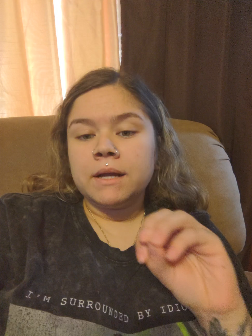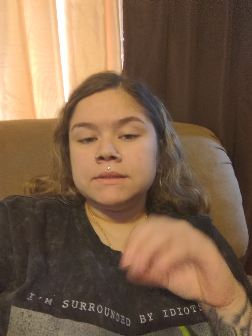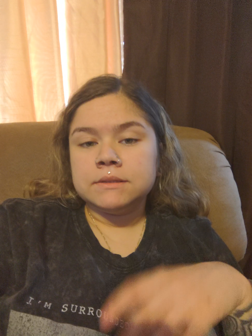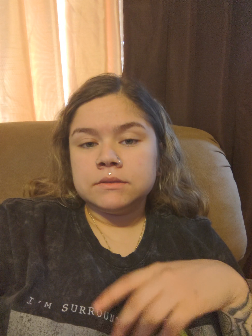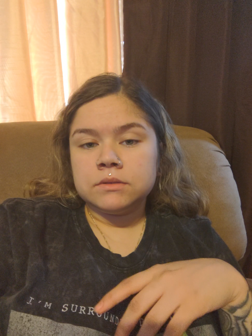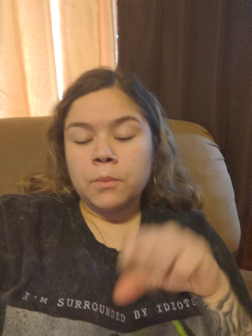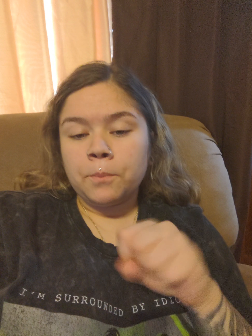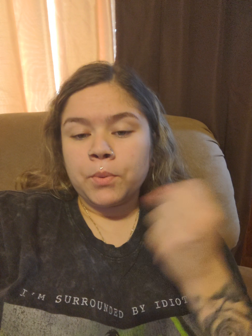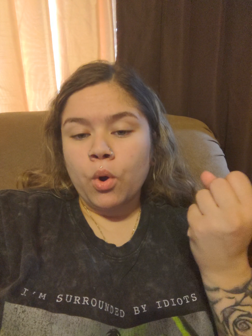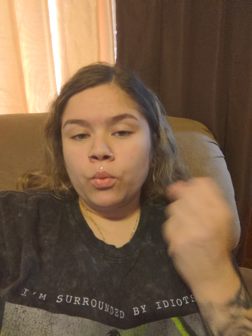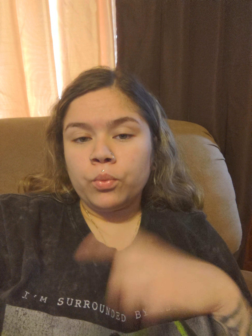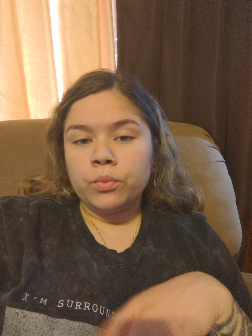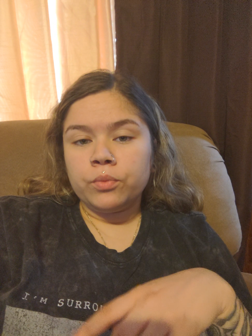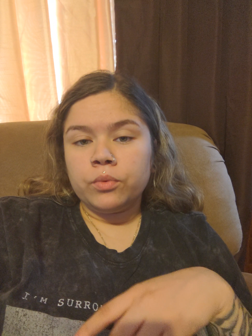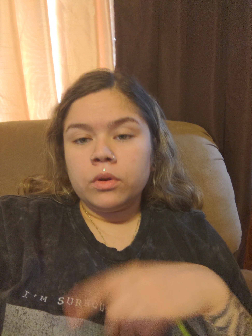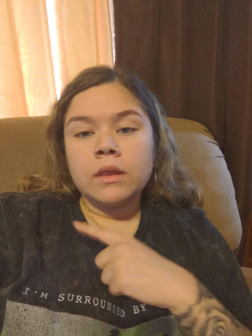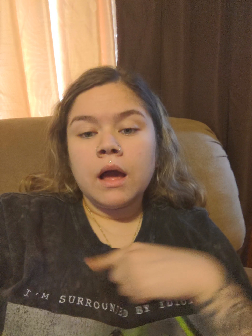broken